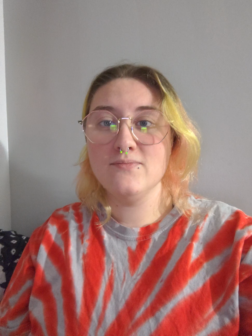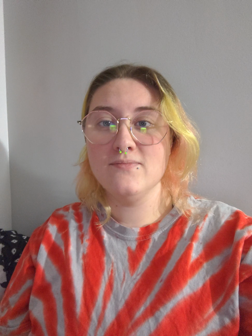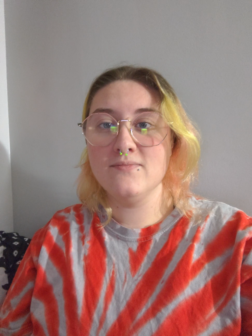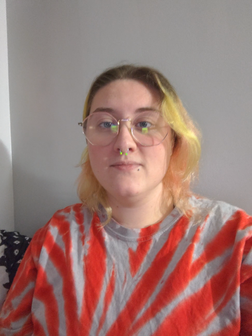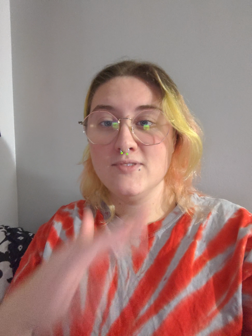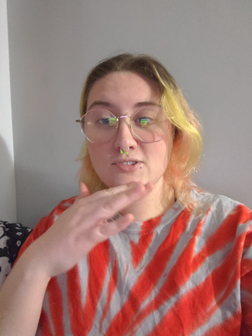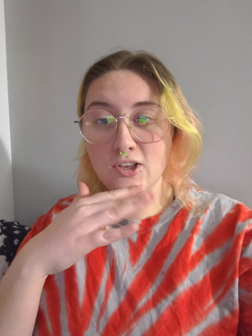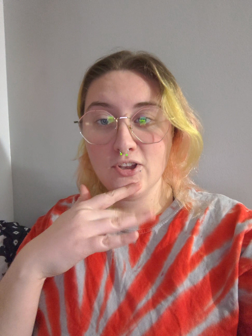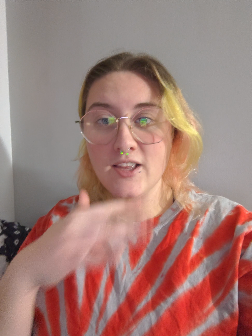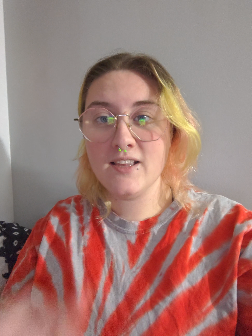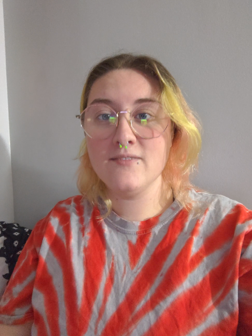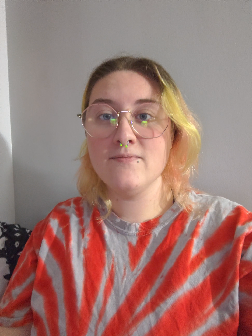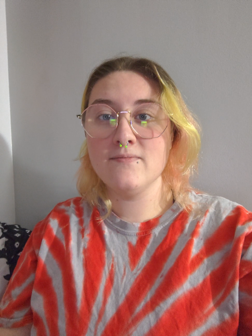dirty